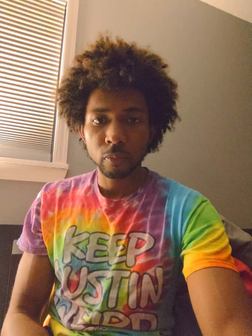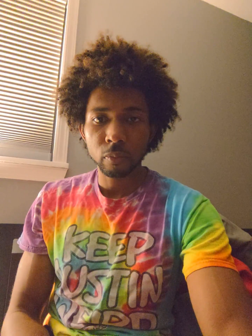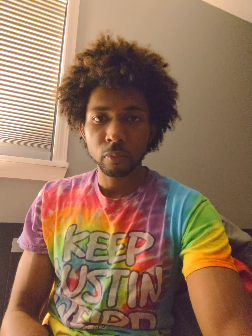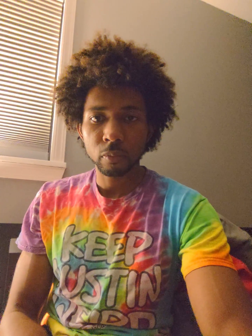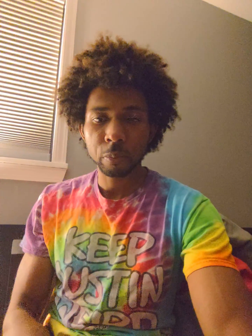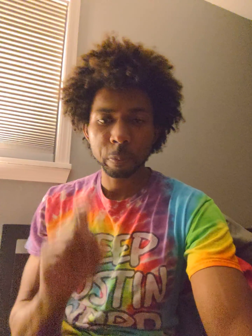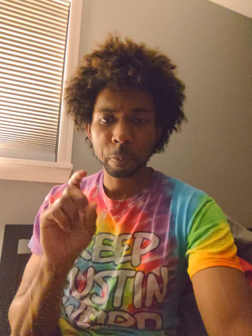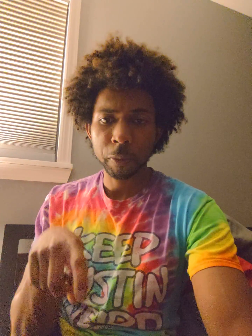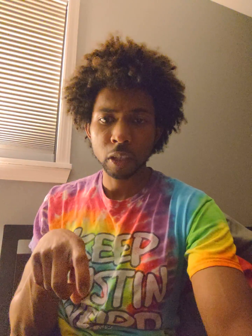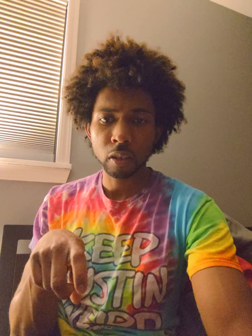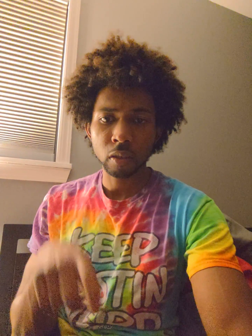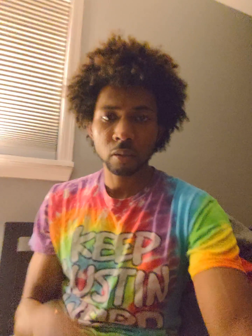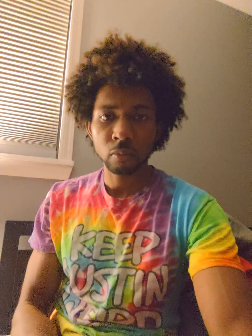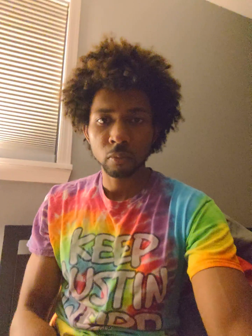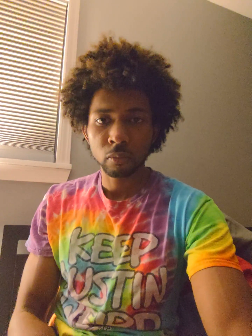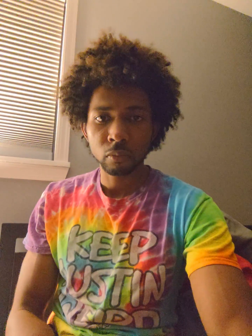must